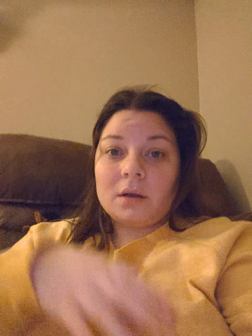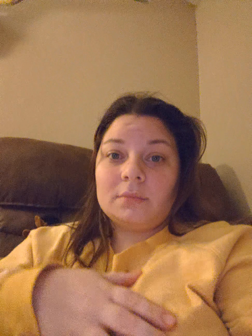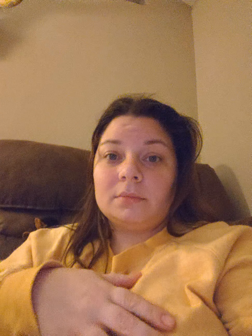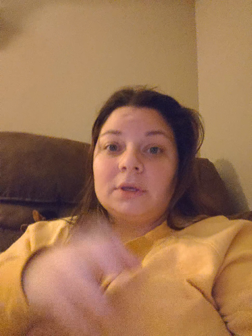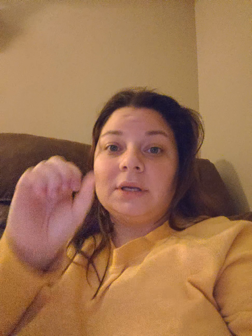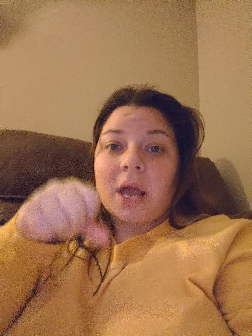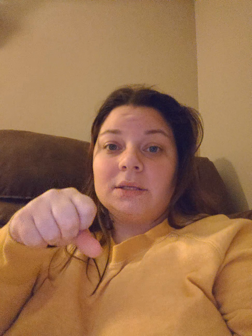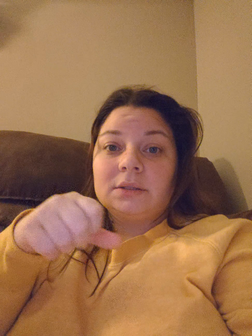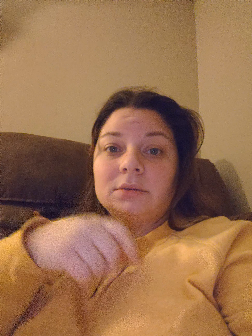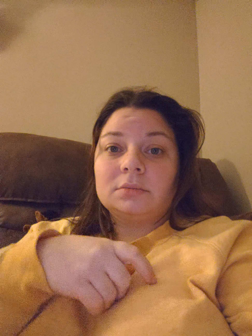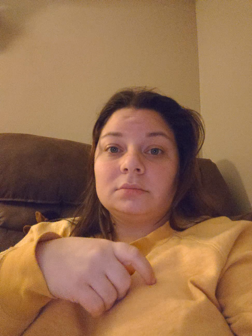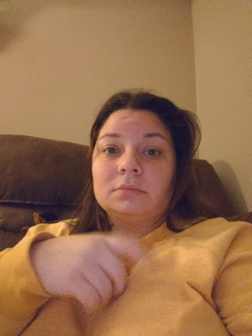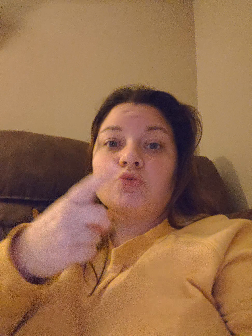yes